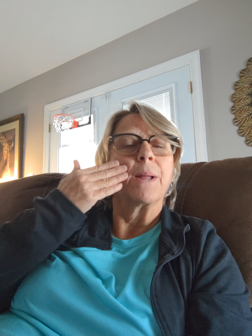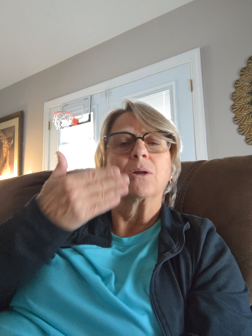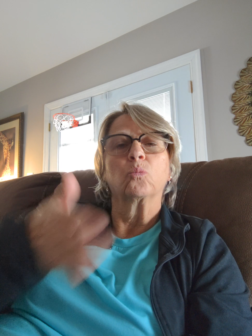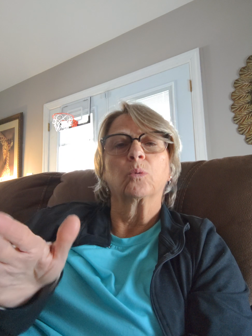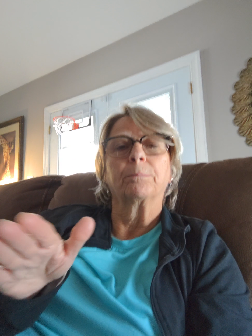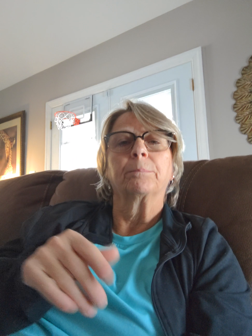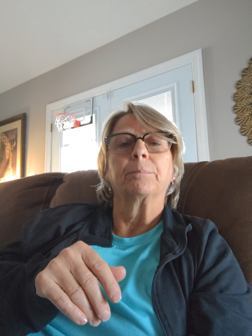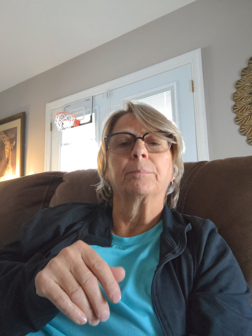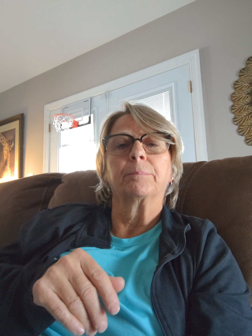bedroom